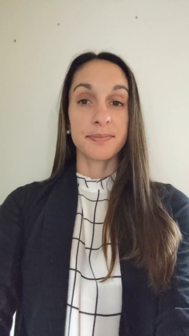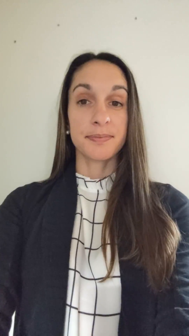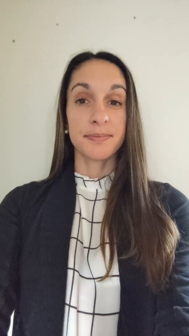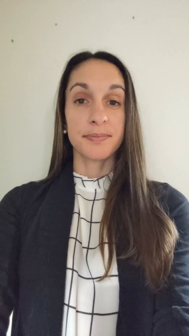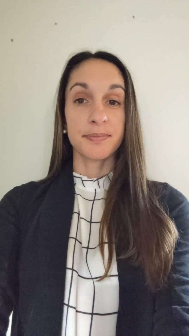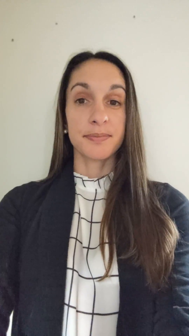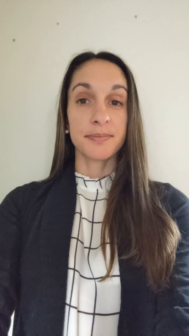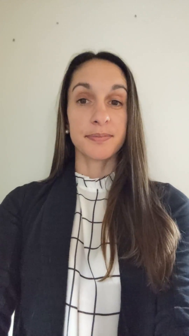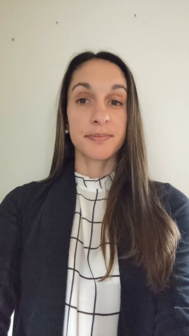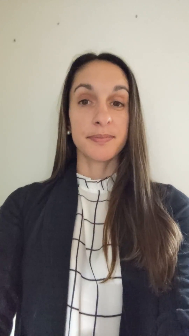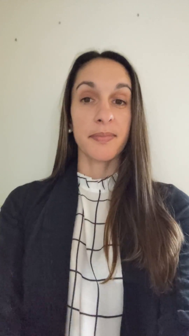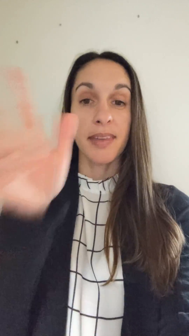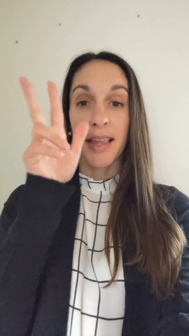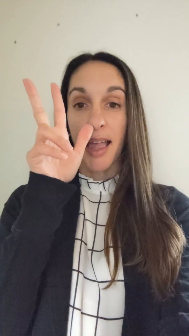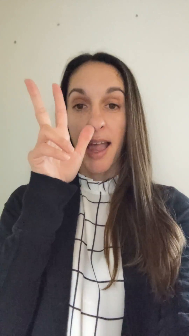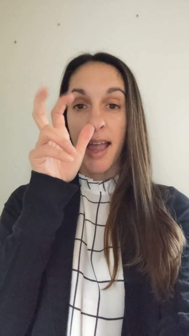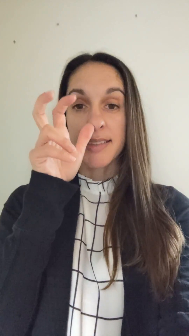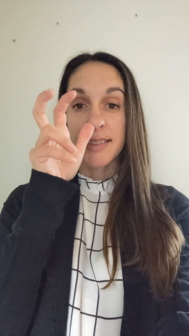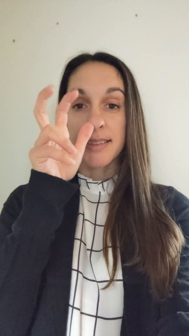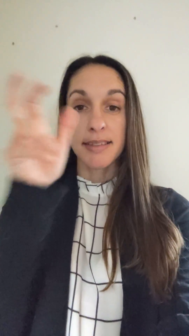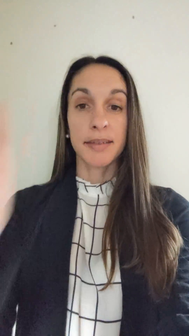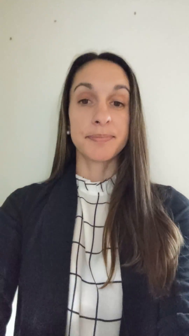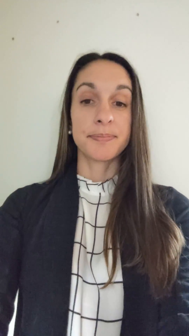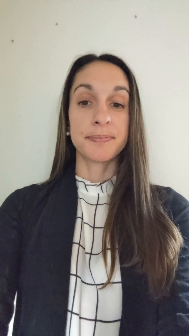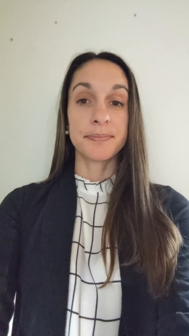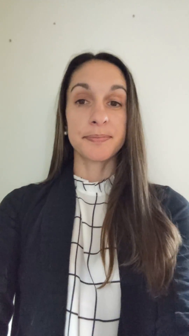ant